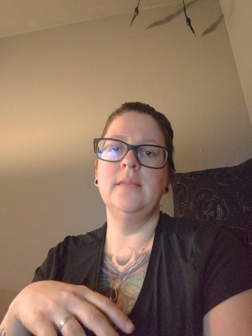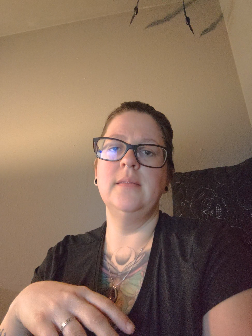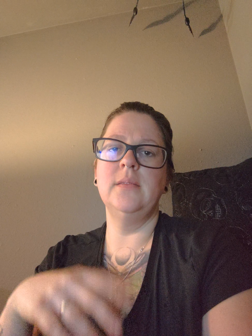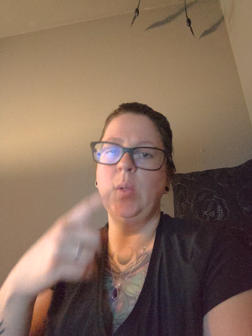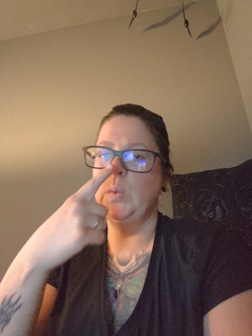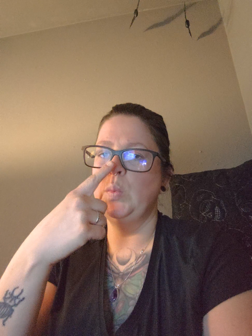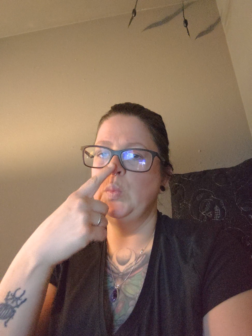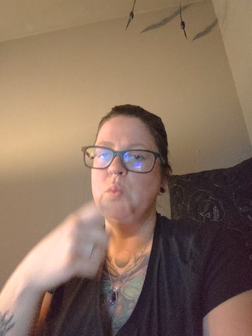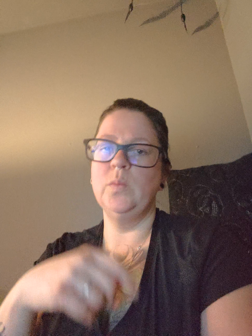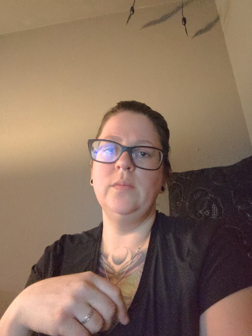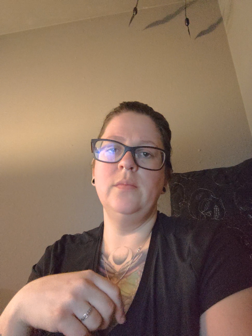nose